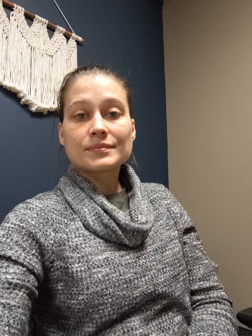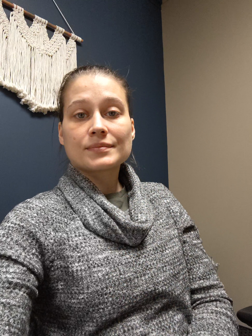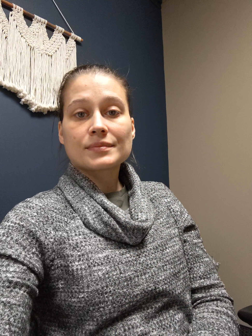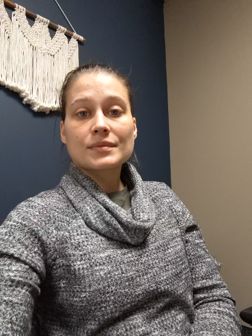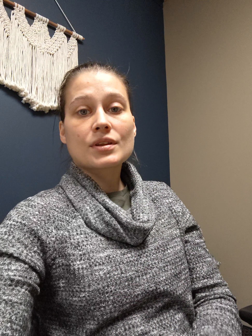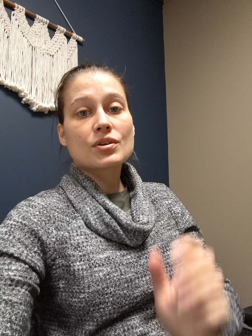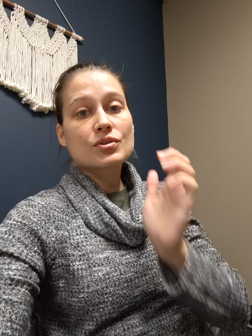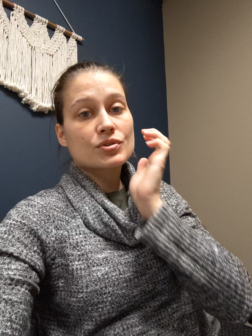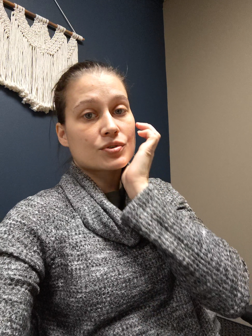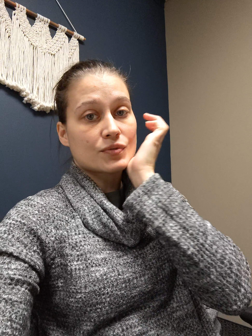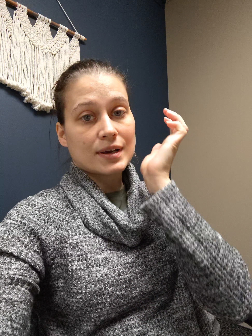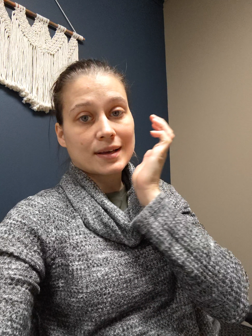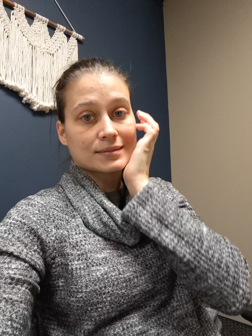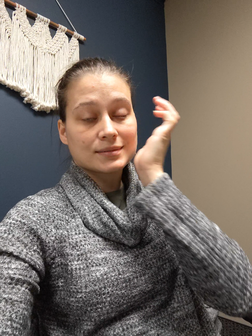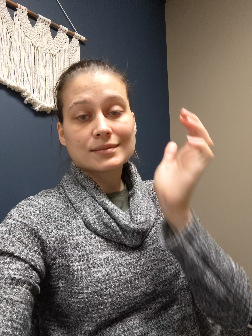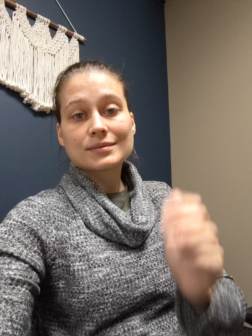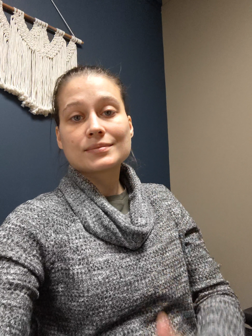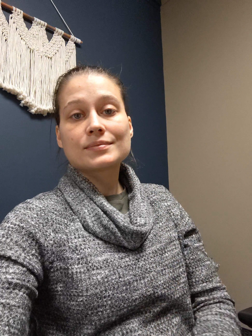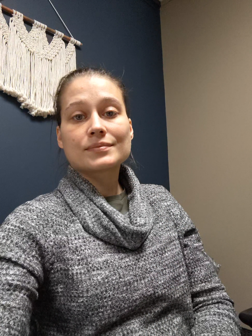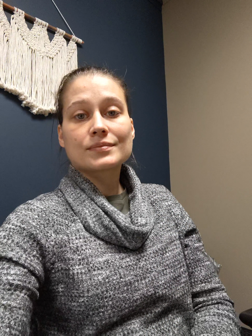grass